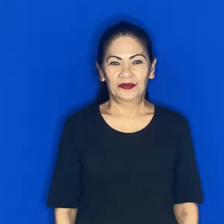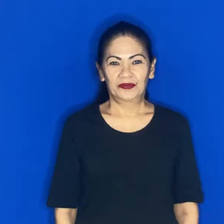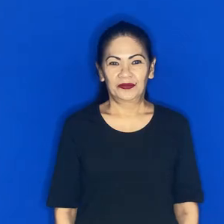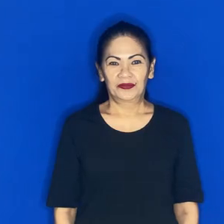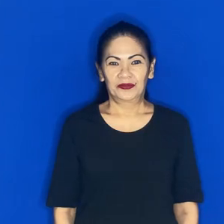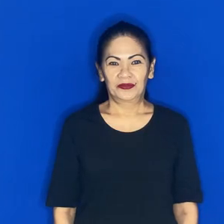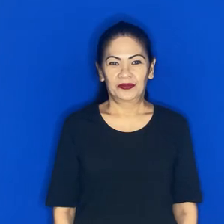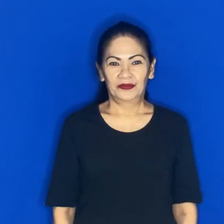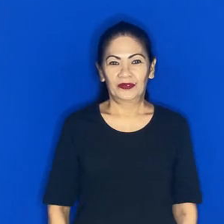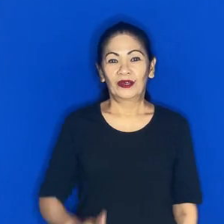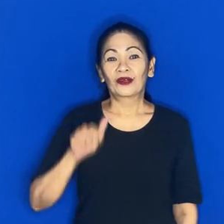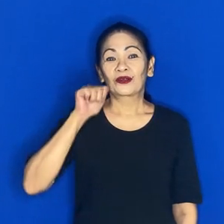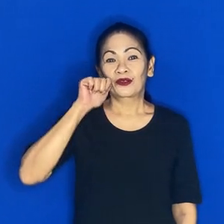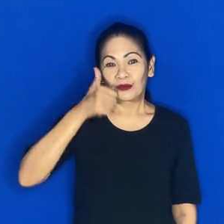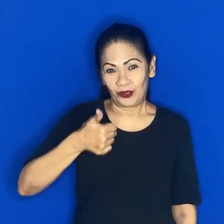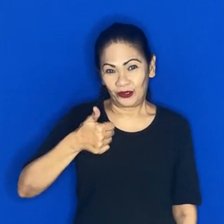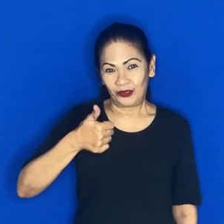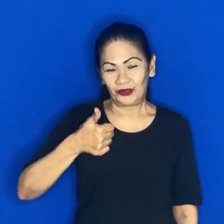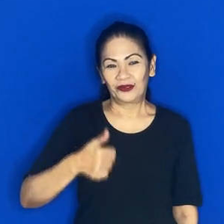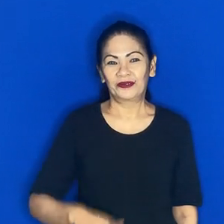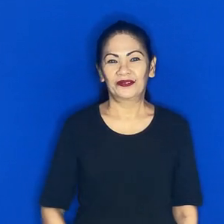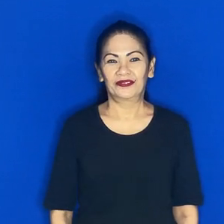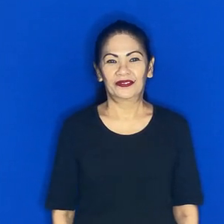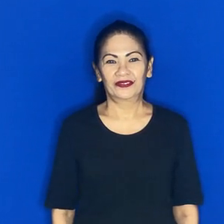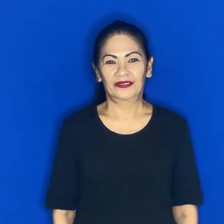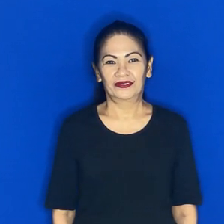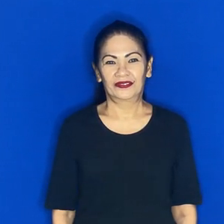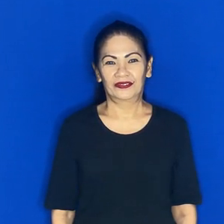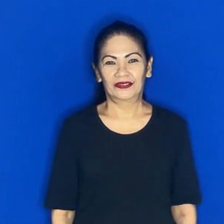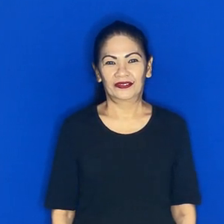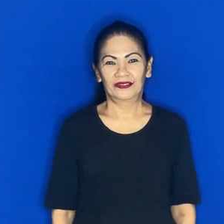tomorrow